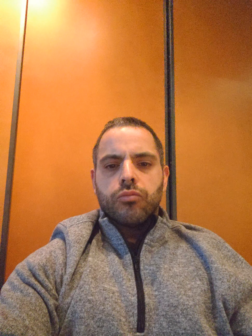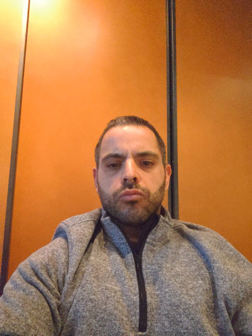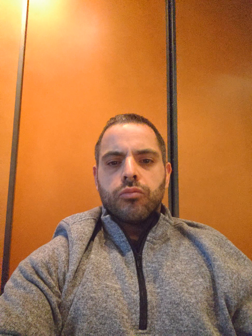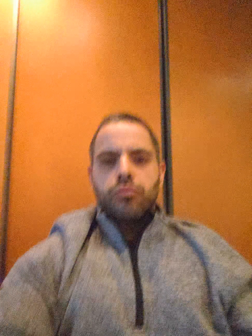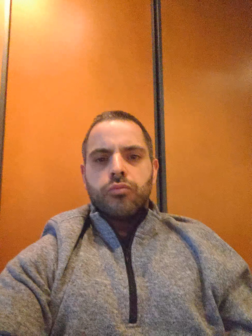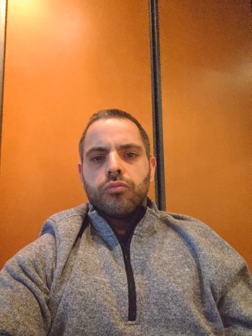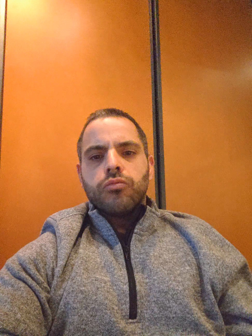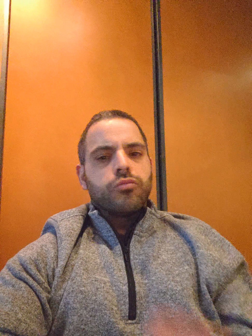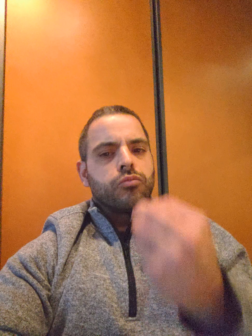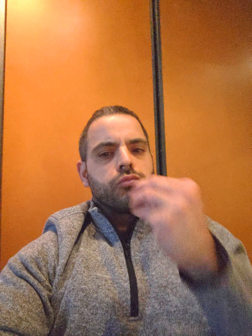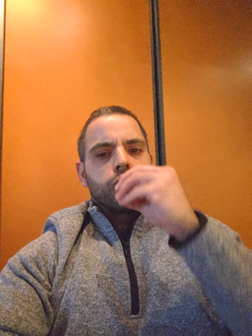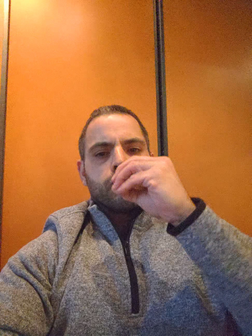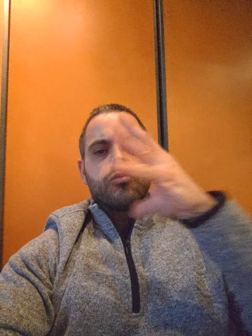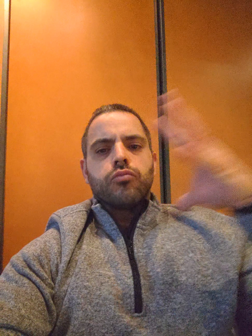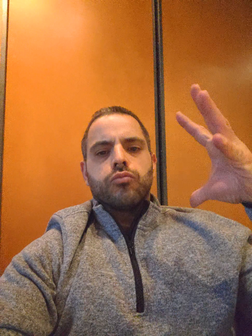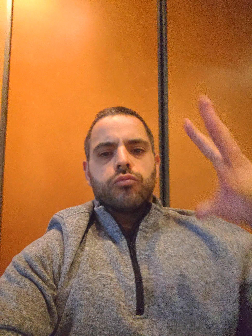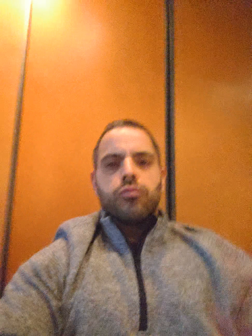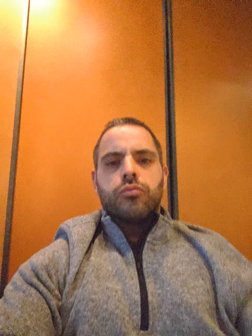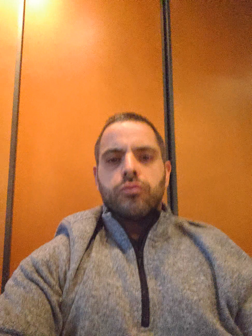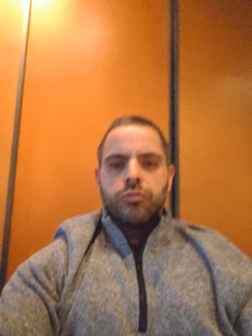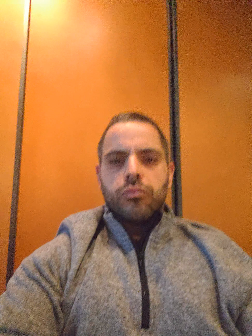balloon